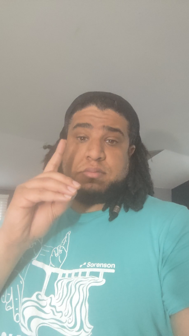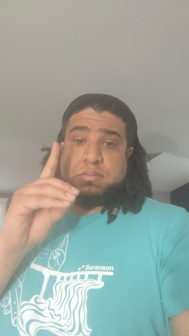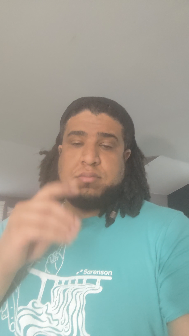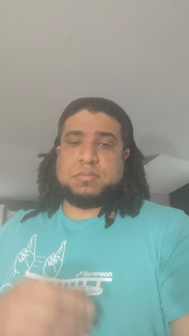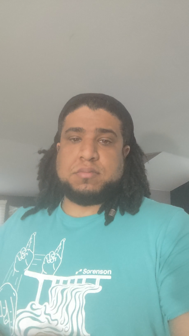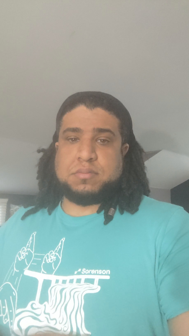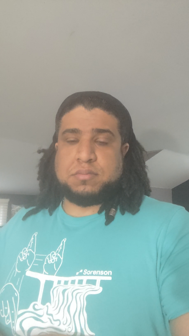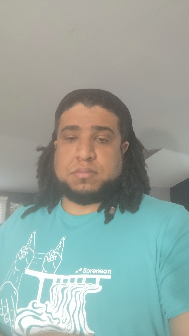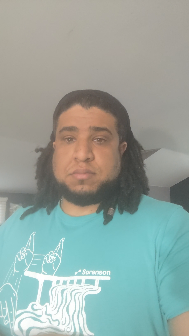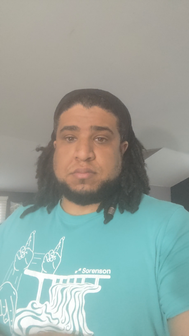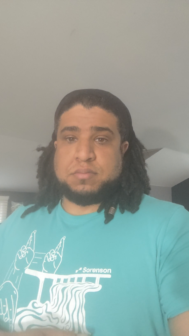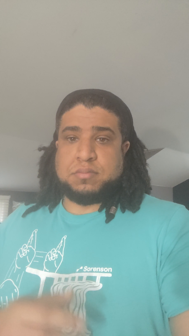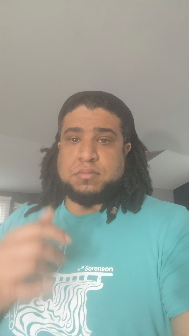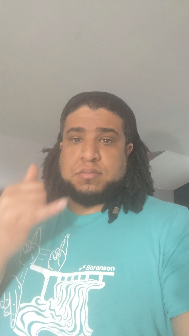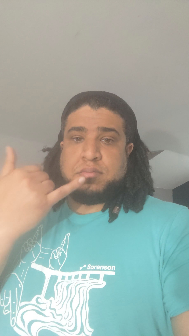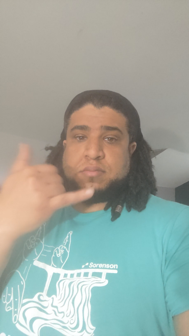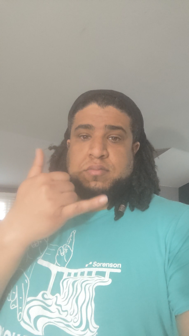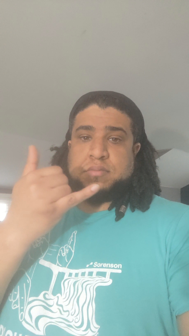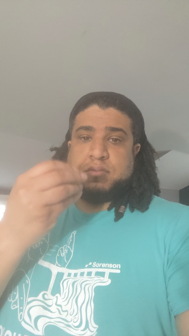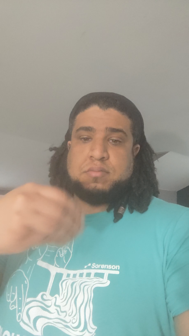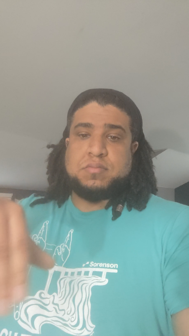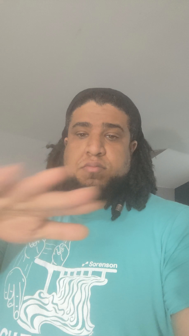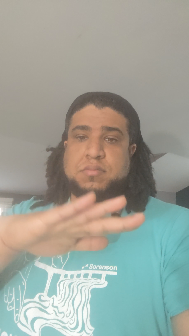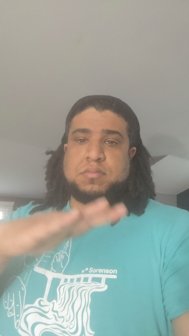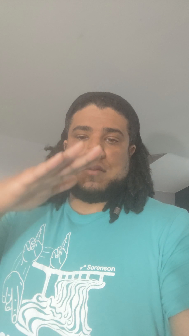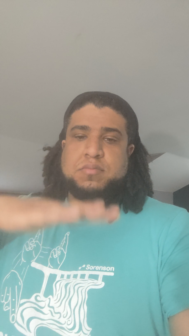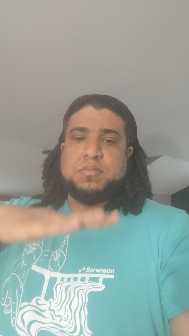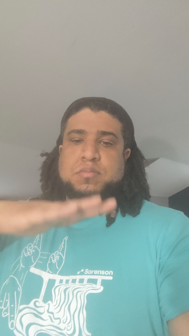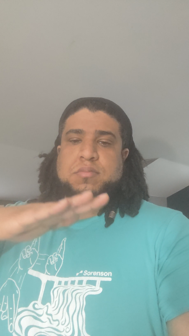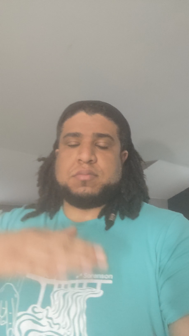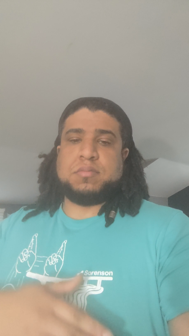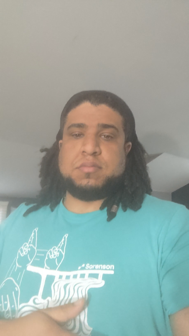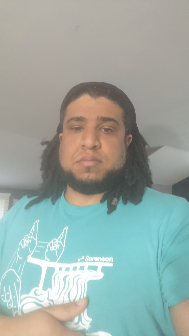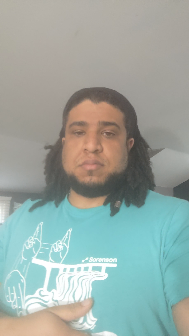playground